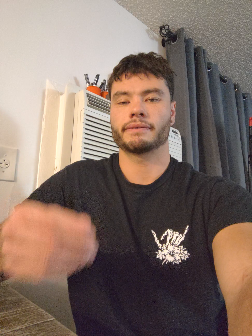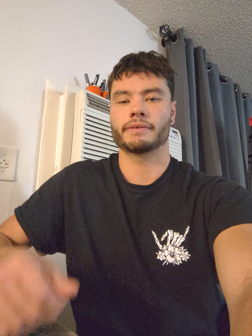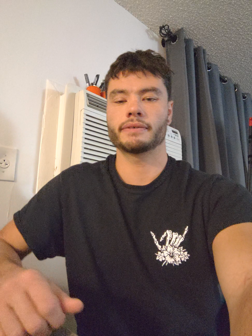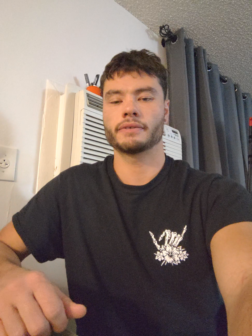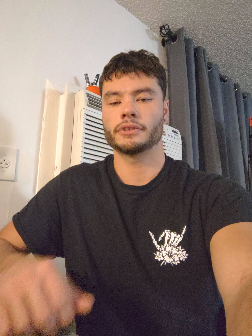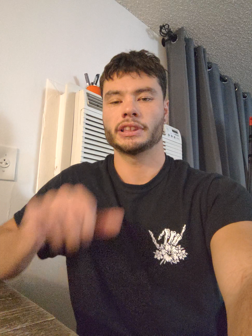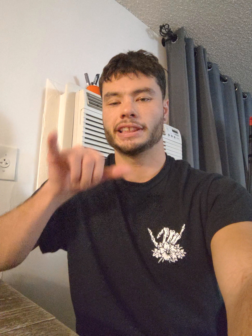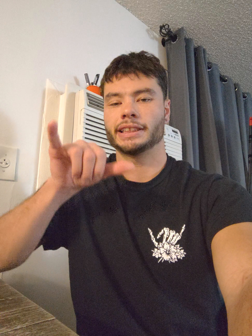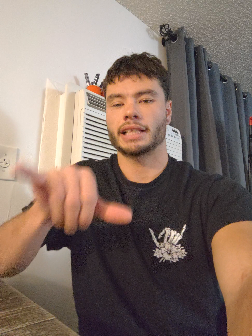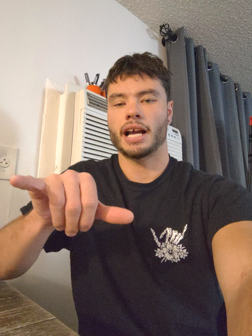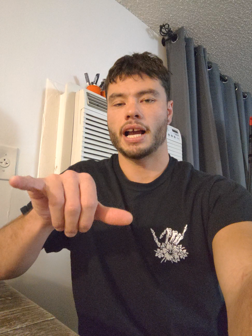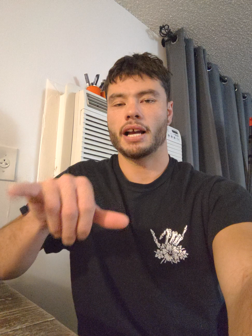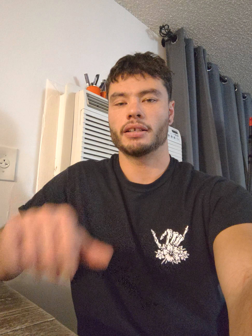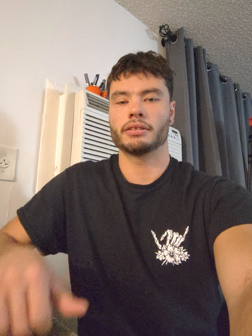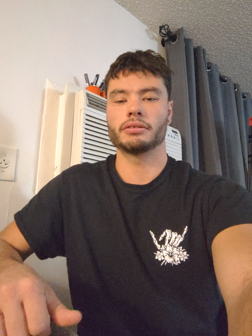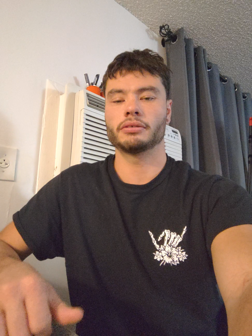stay